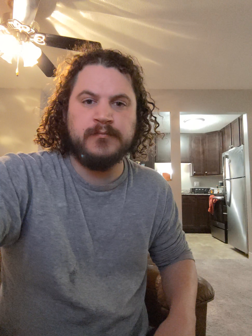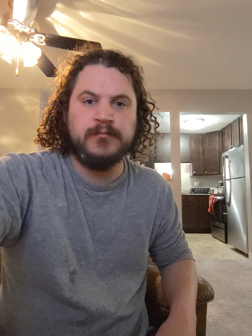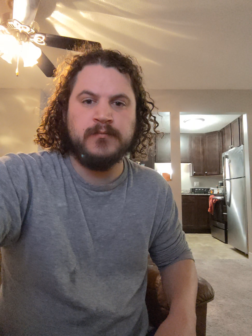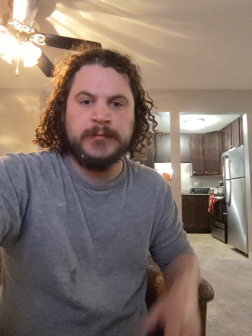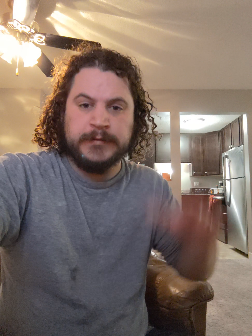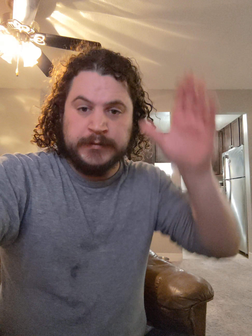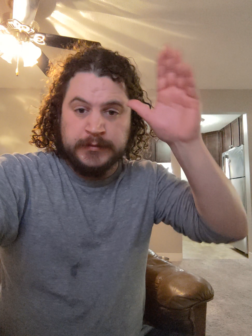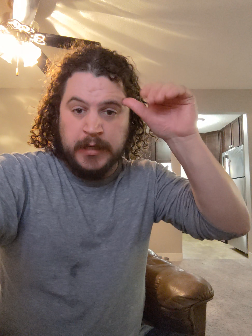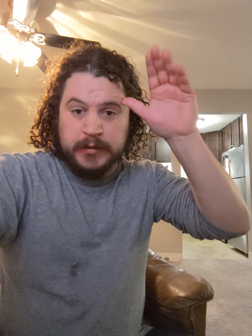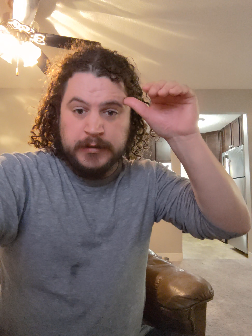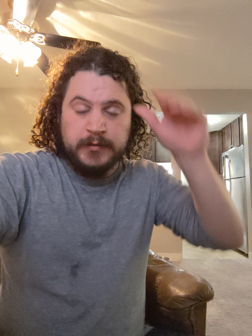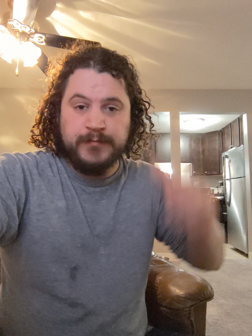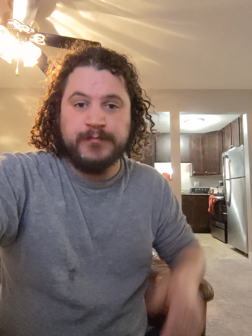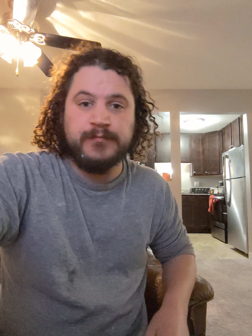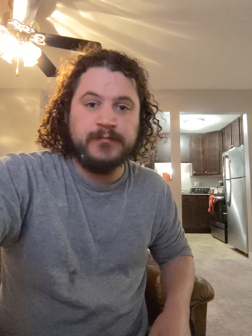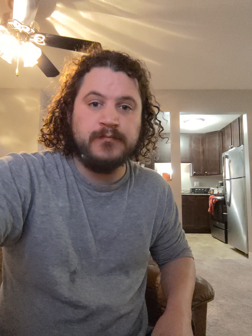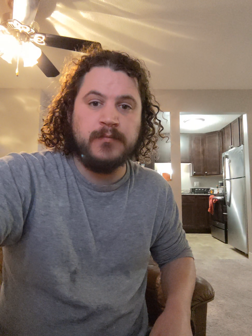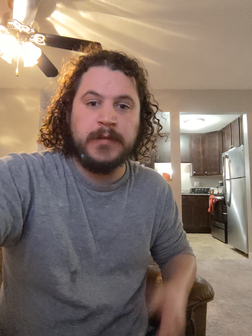donkey